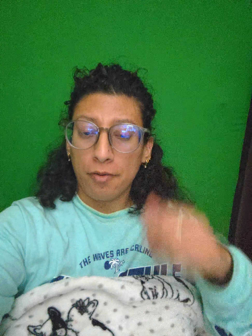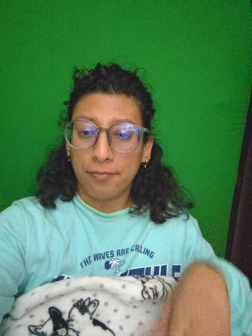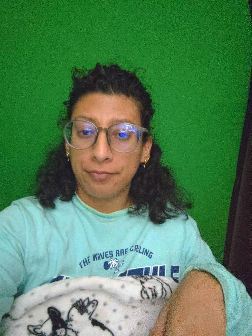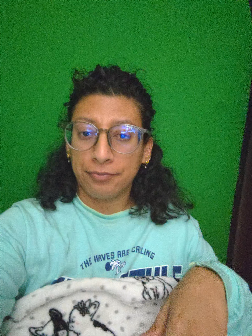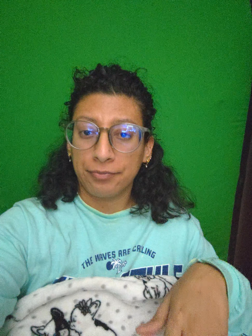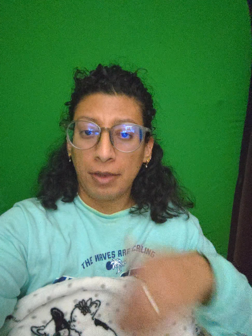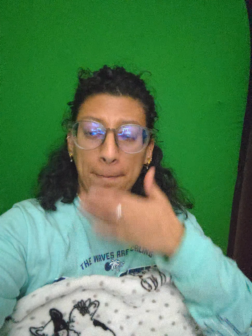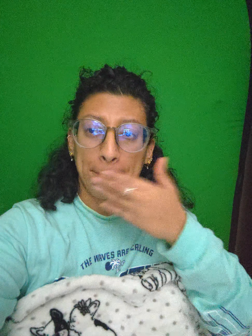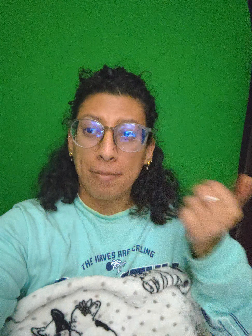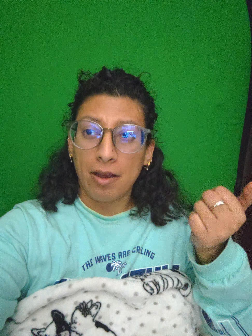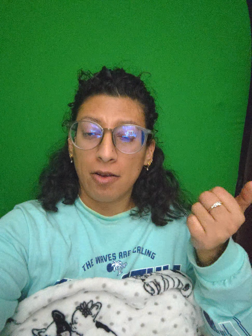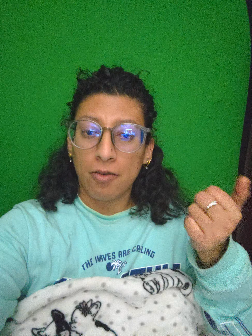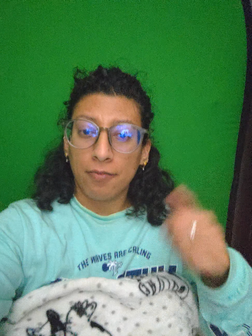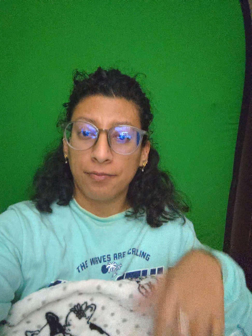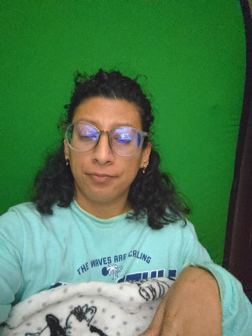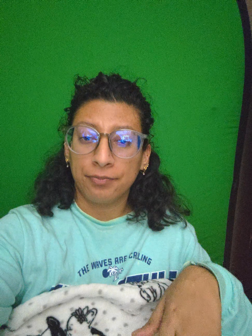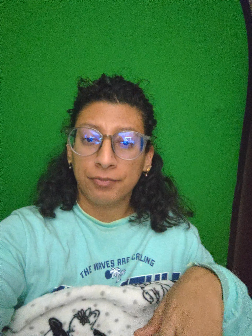better